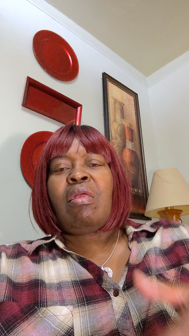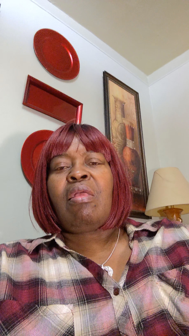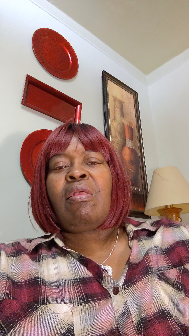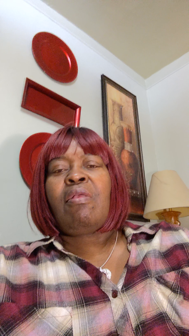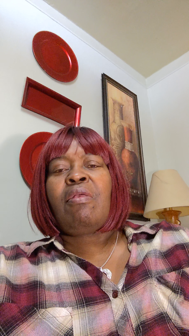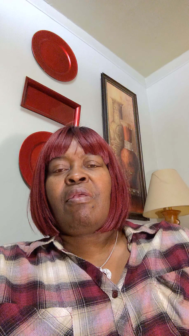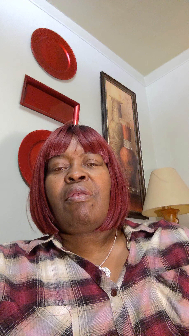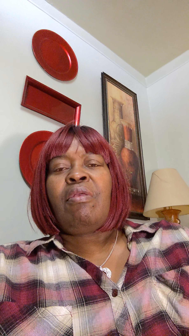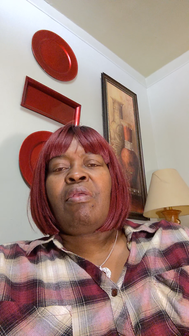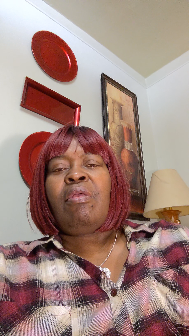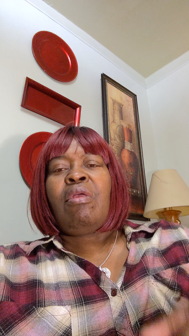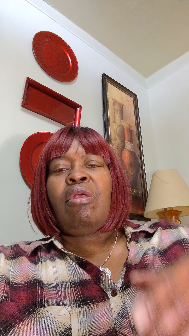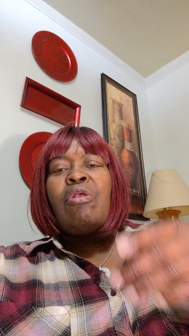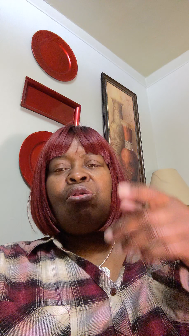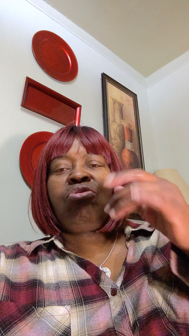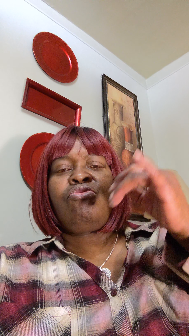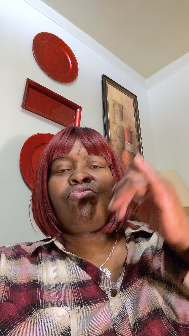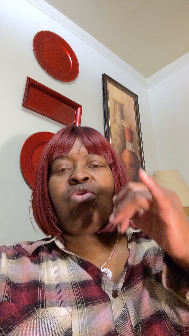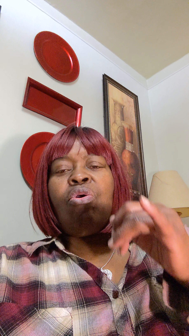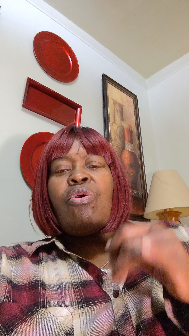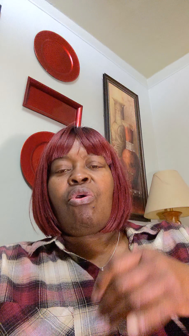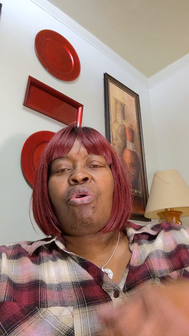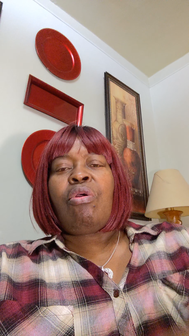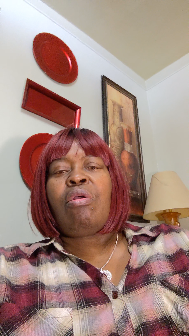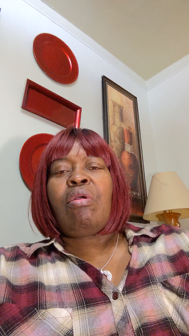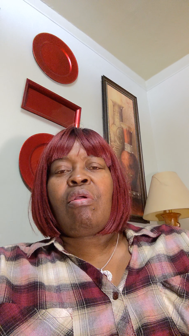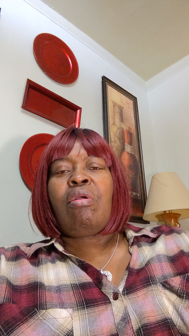draw